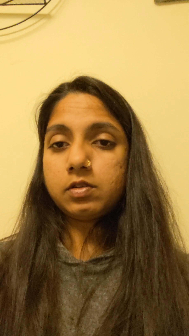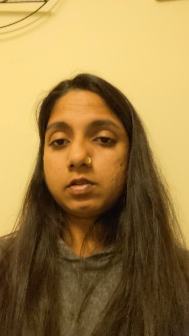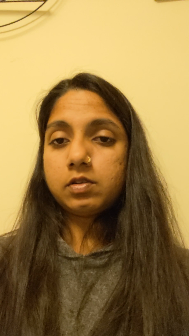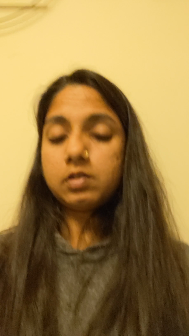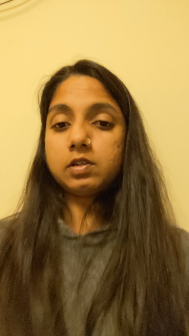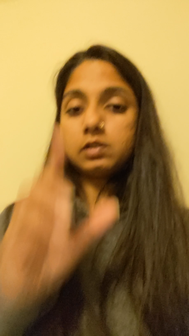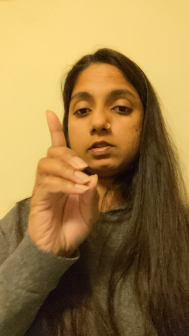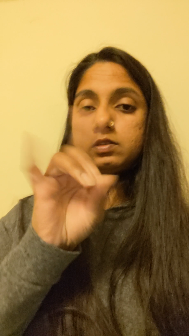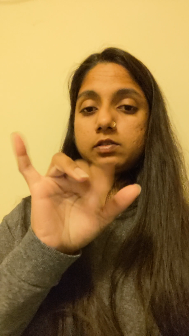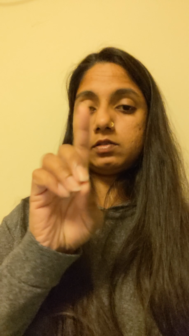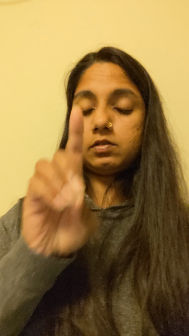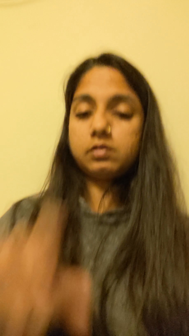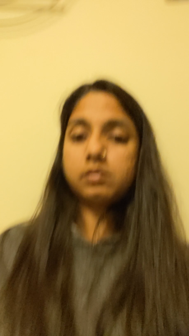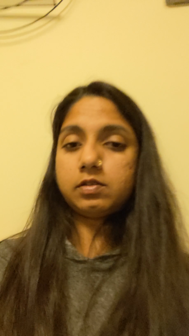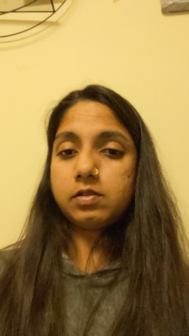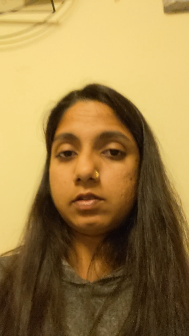did